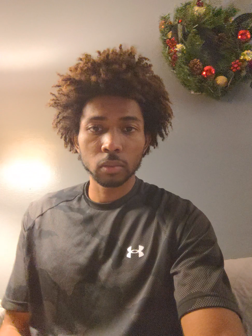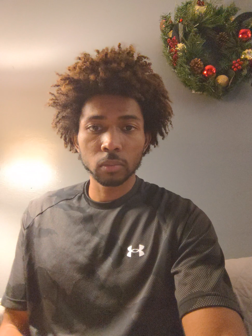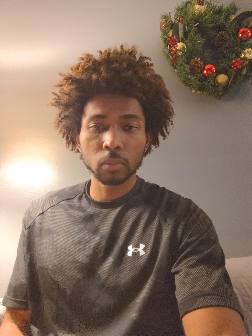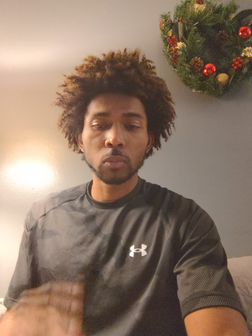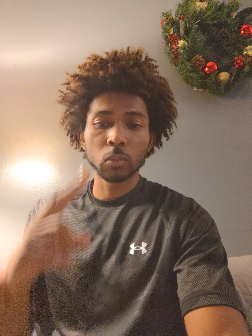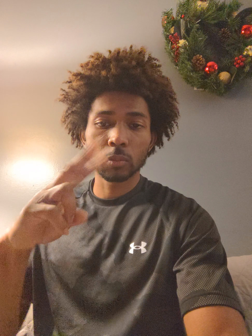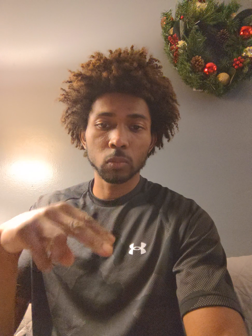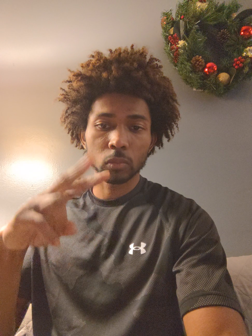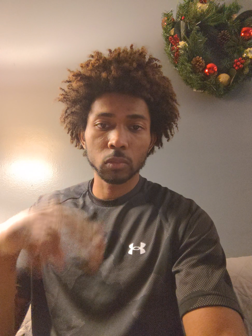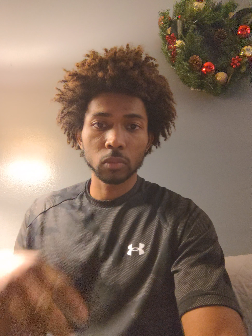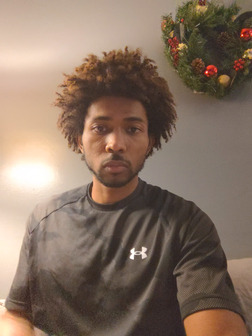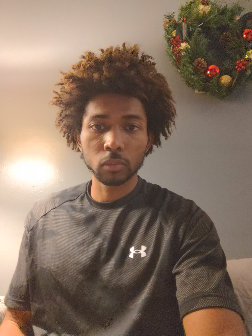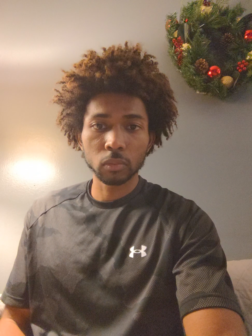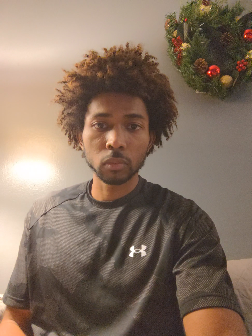read